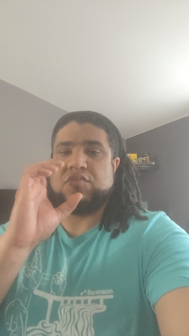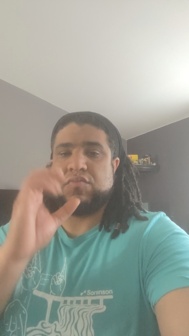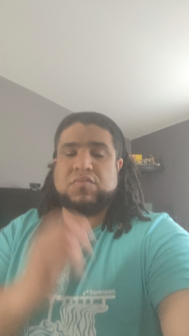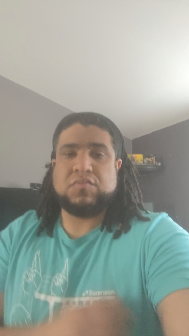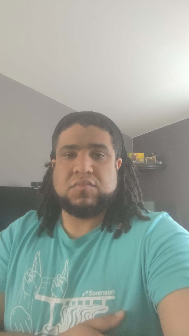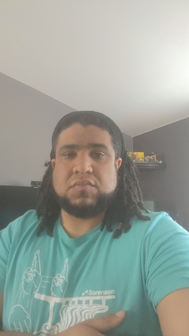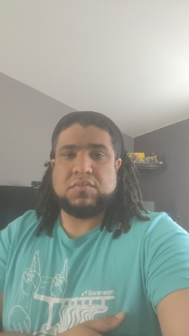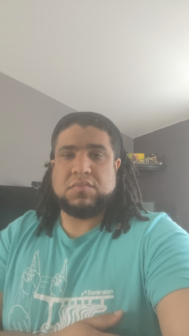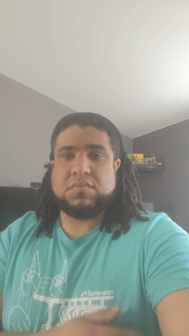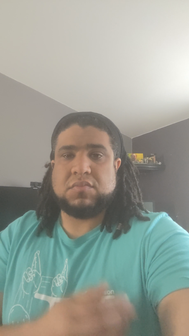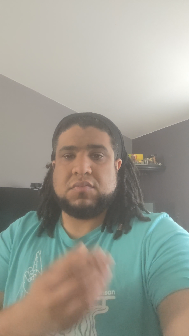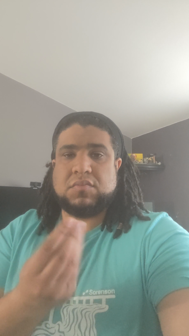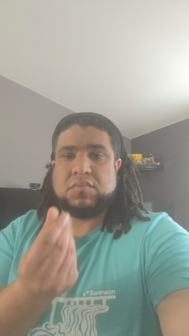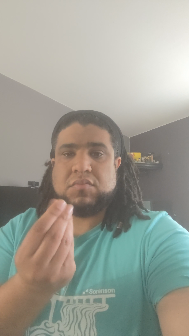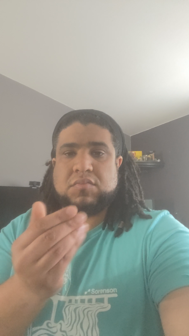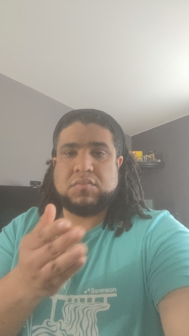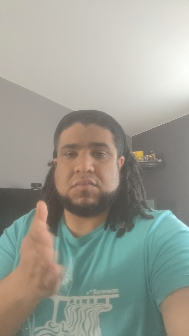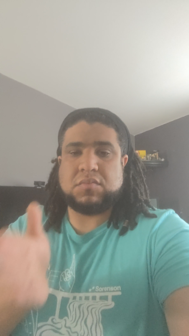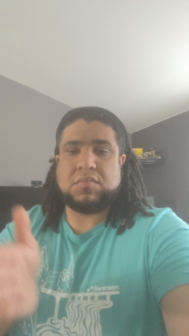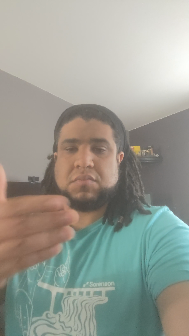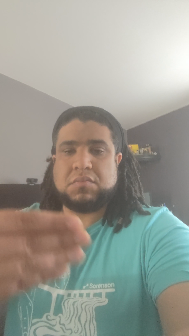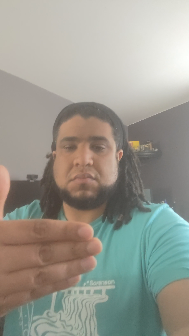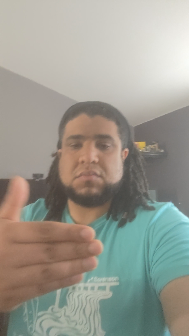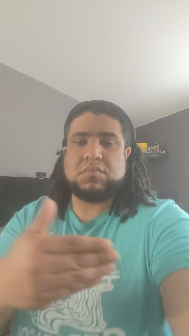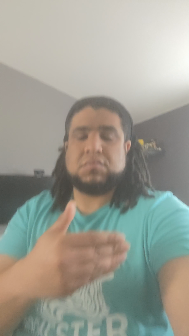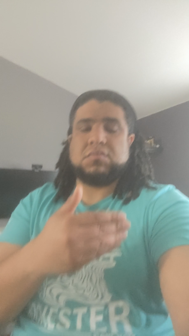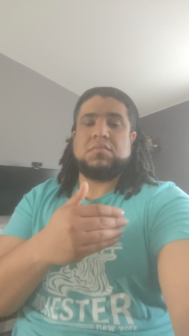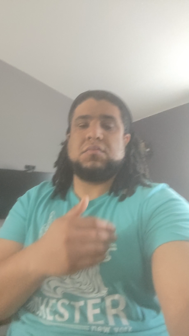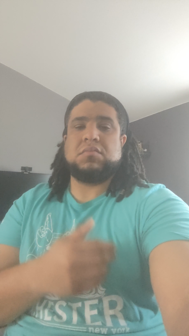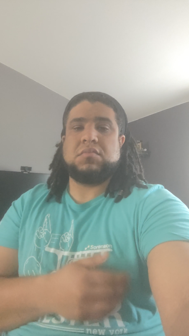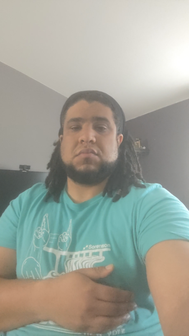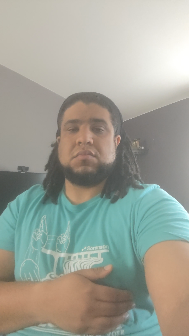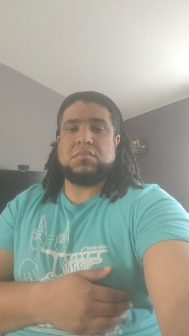sandbox